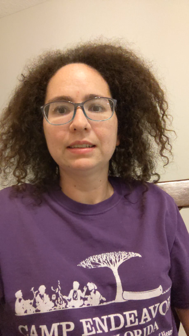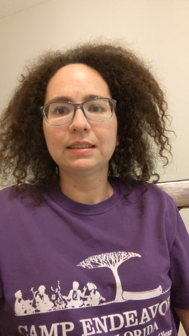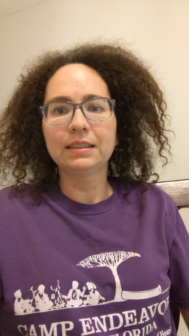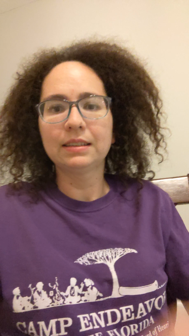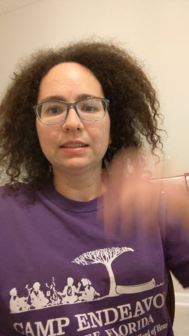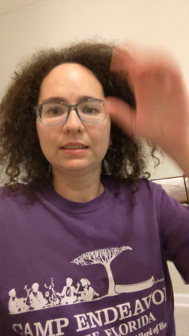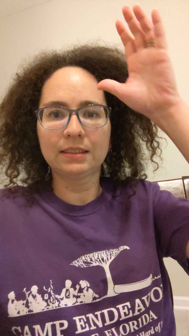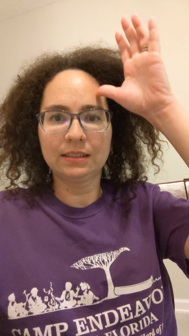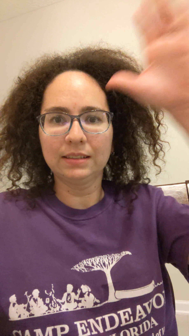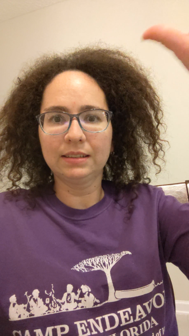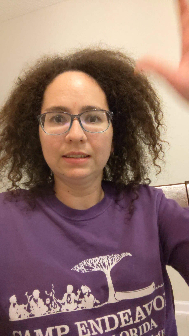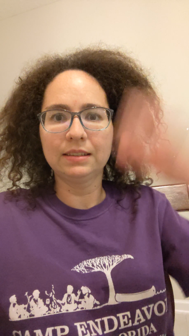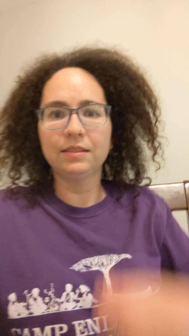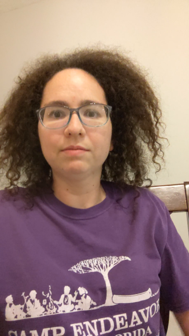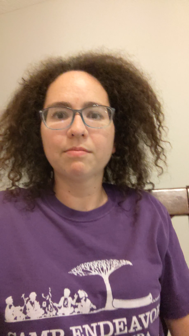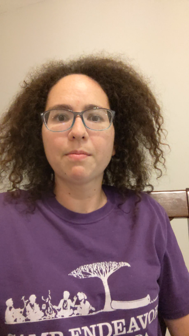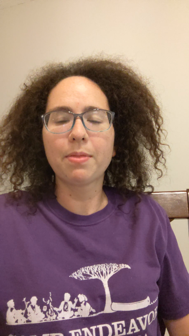moose